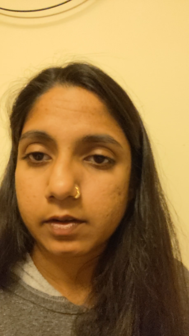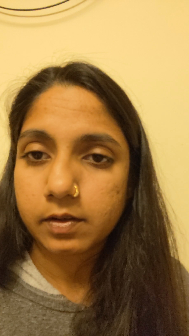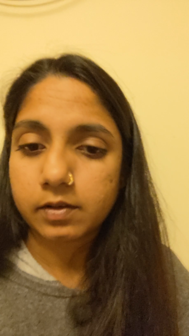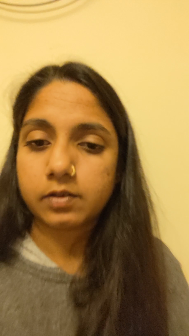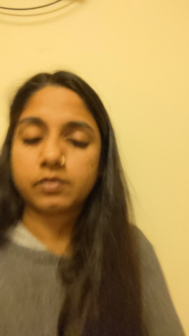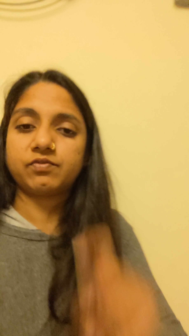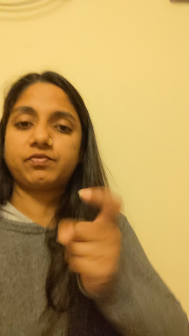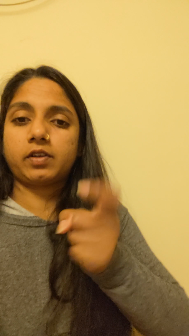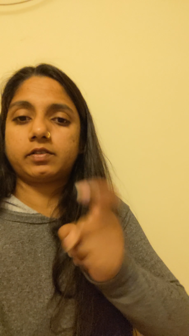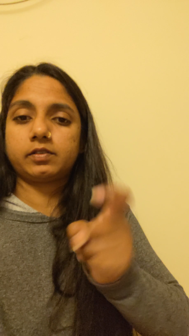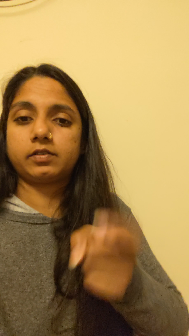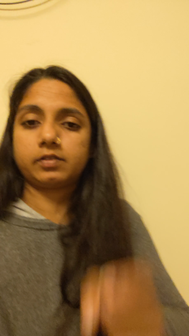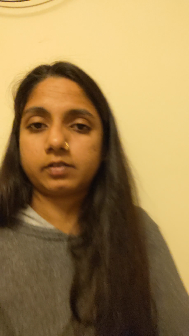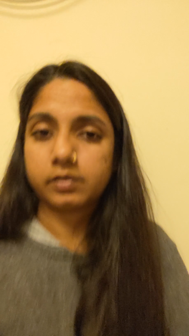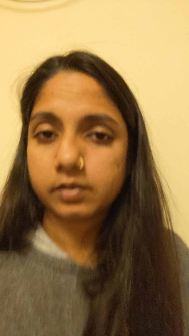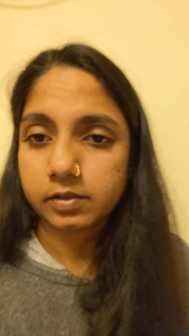friend